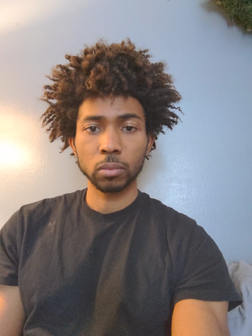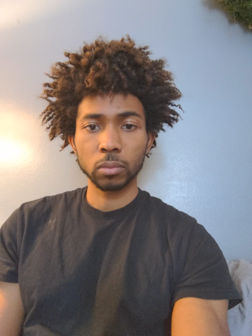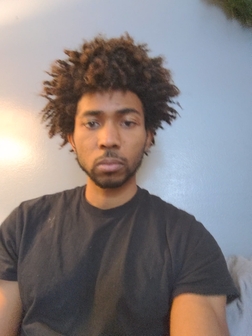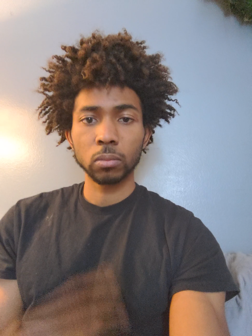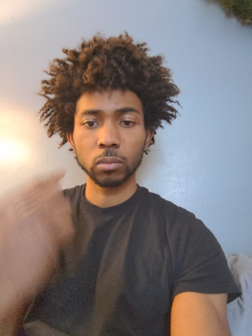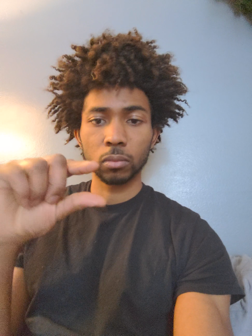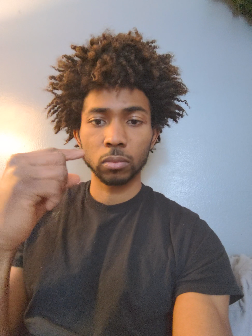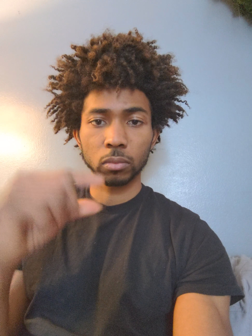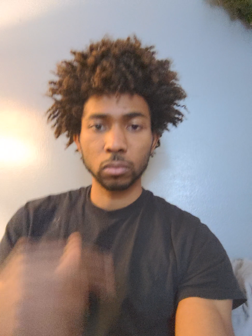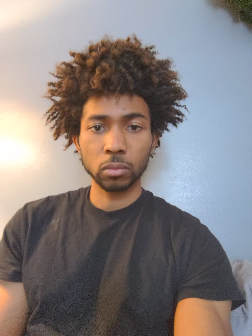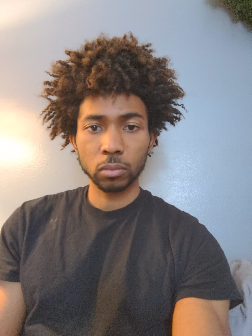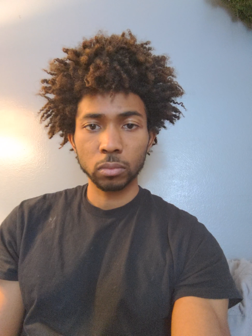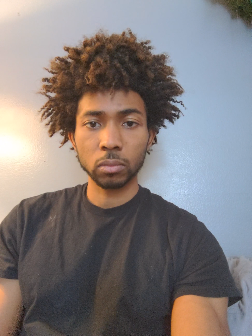green